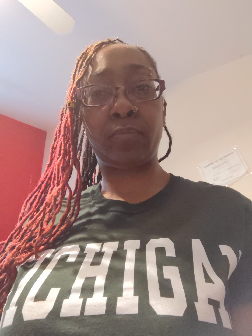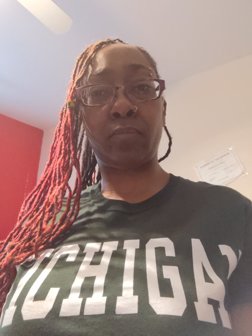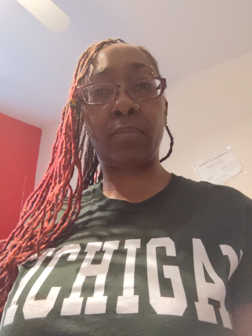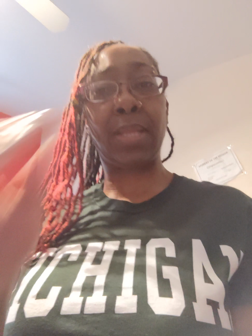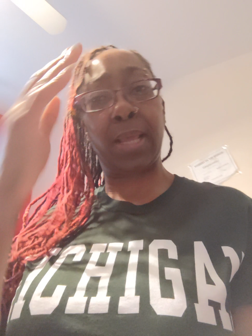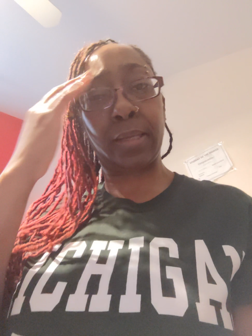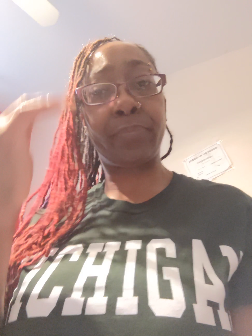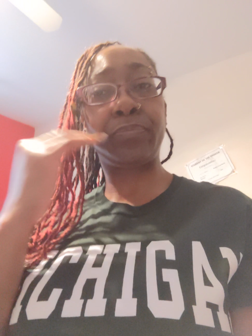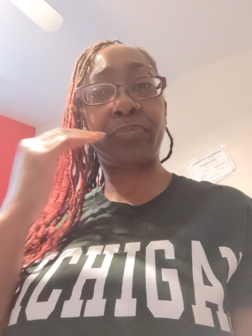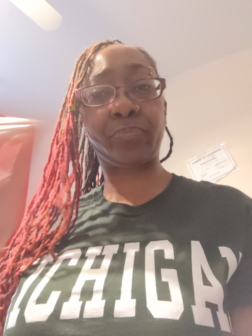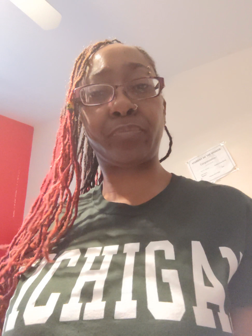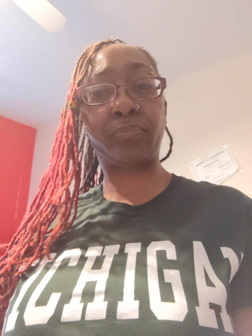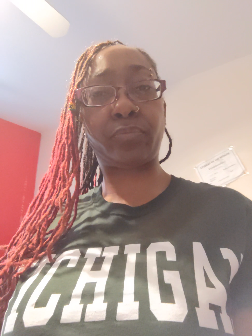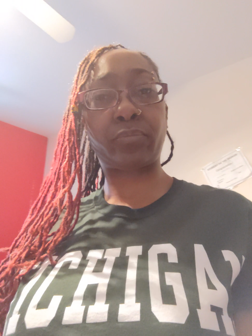head